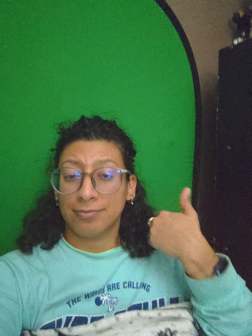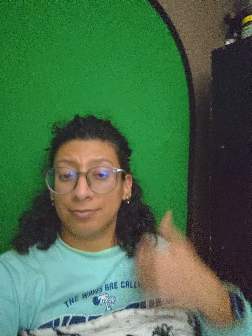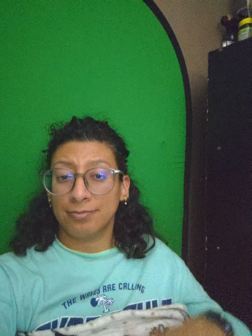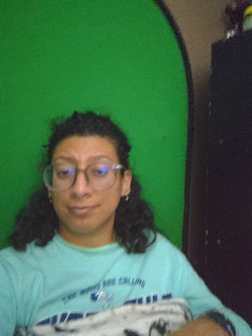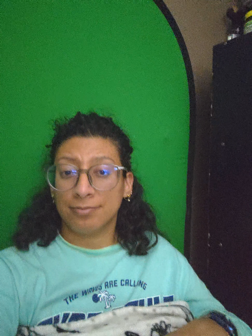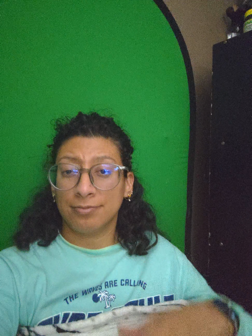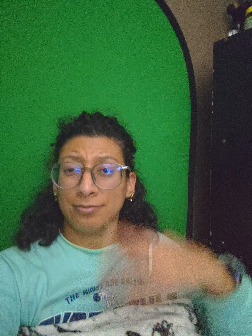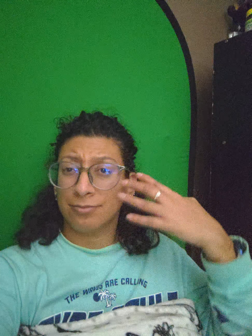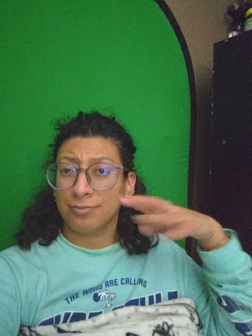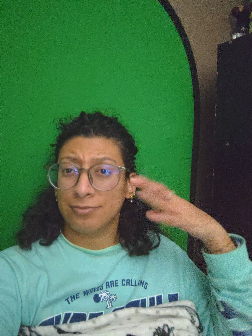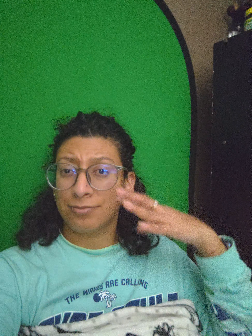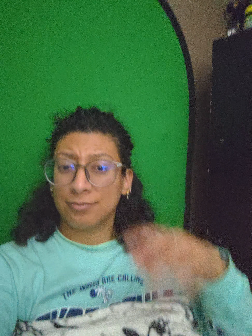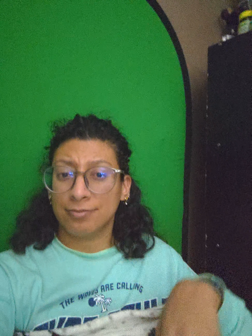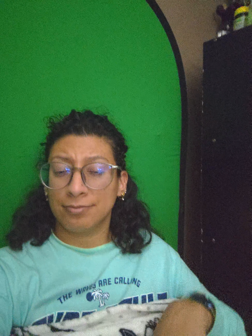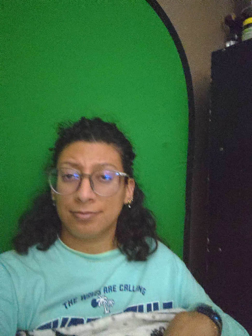noisy